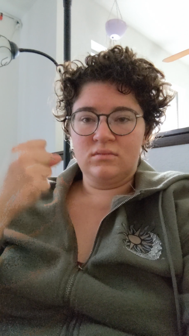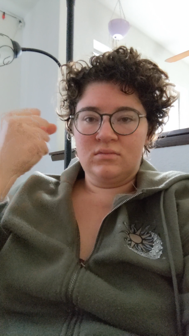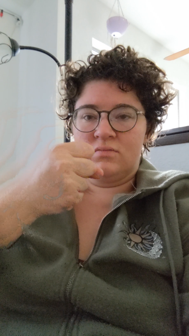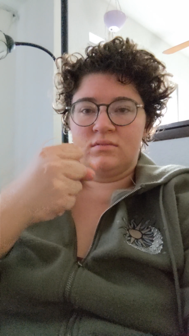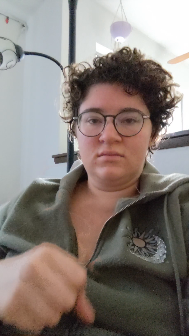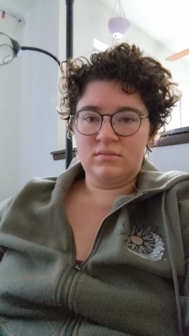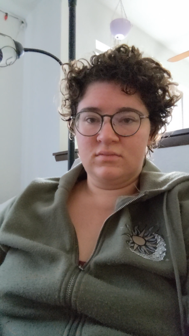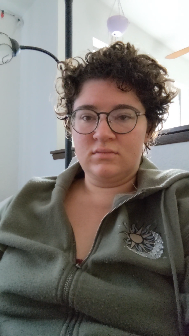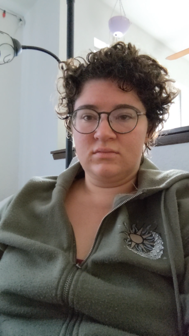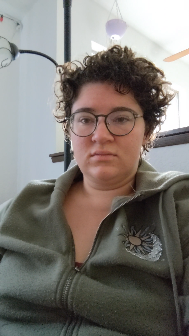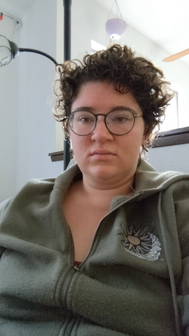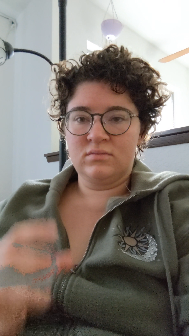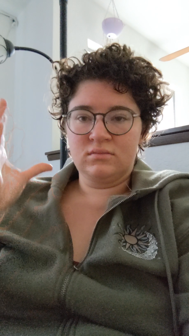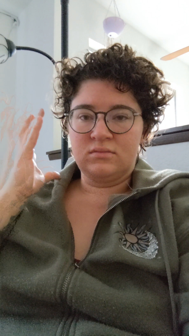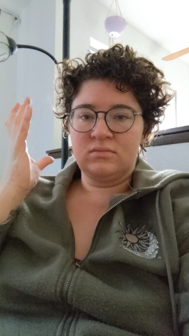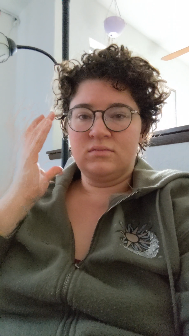pillow